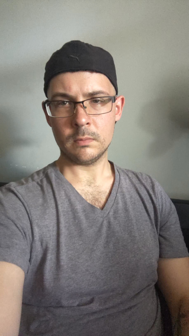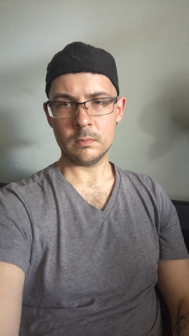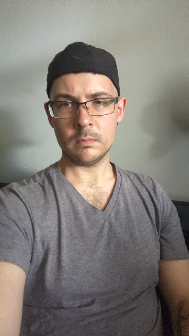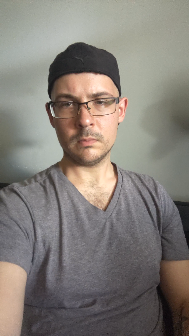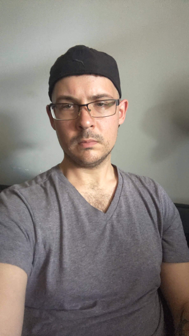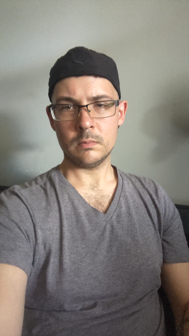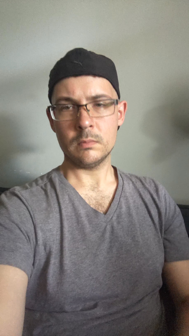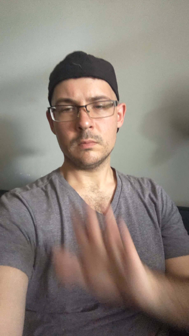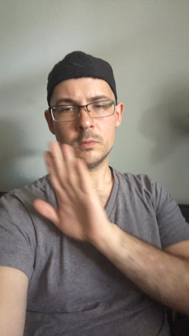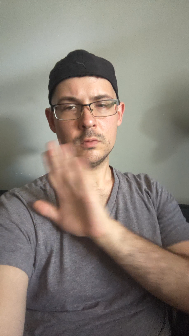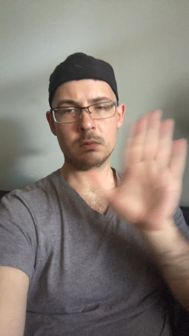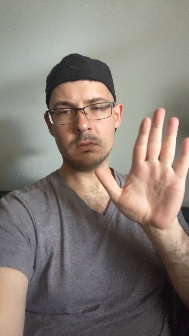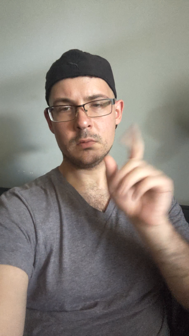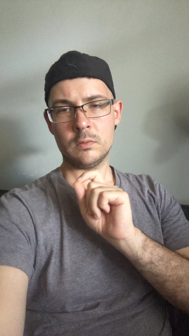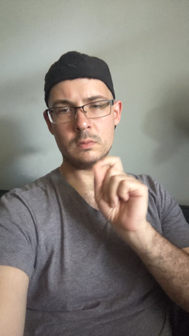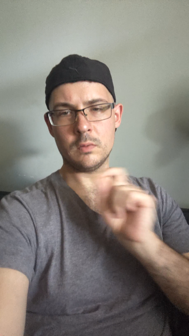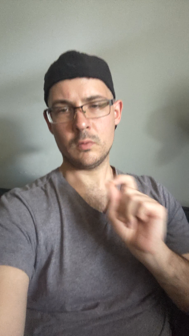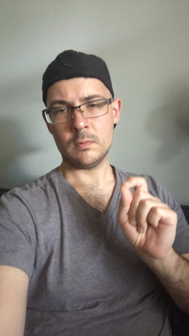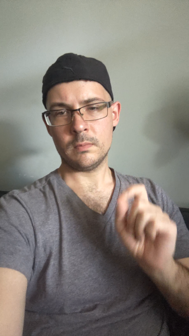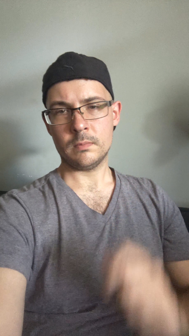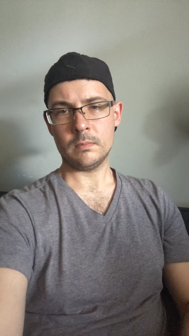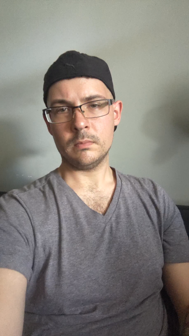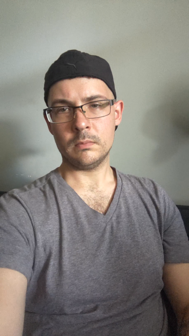chalk